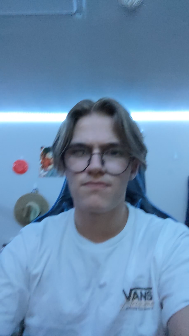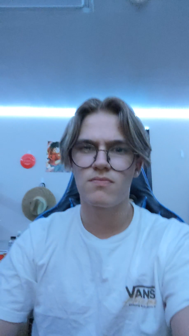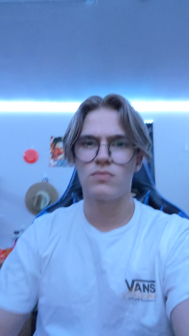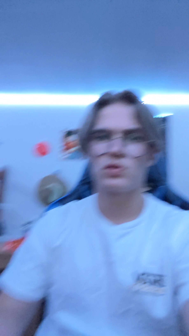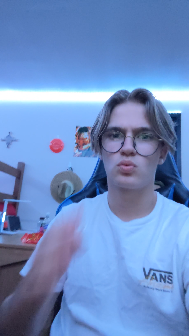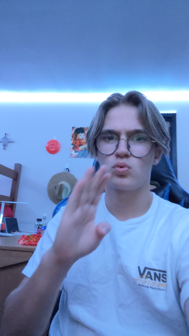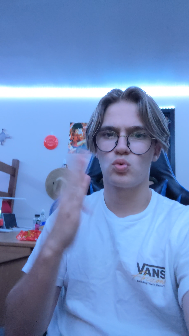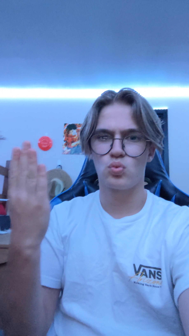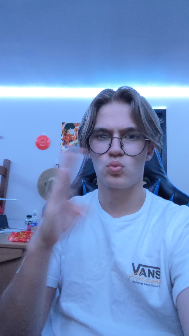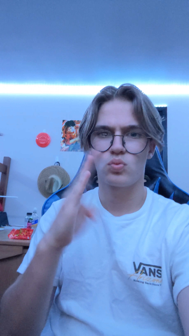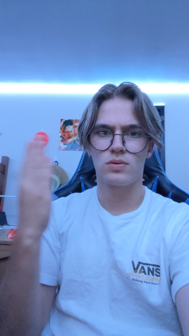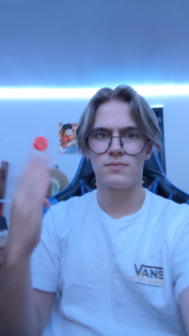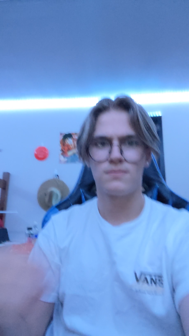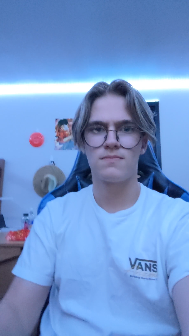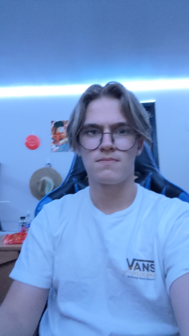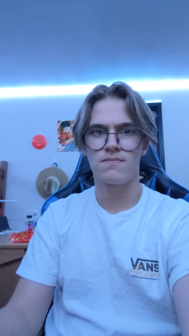door